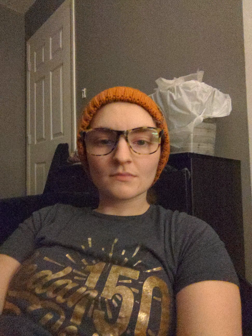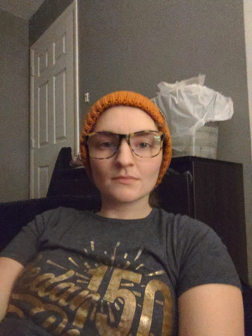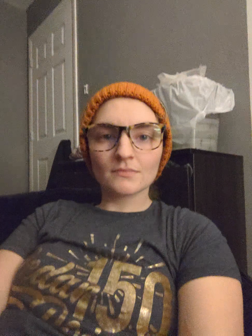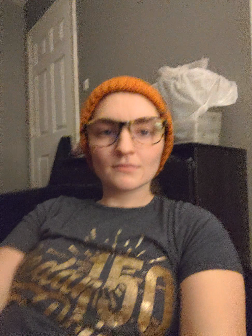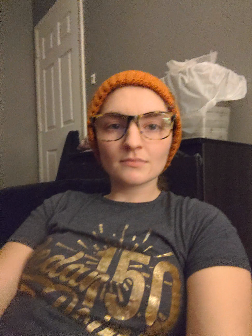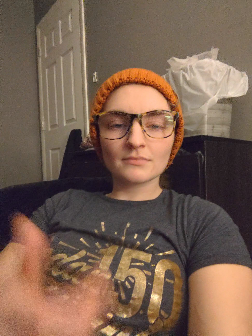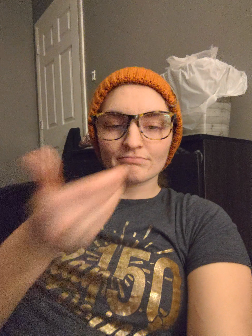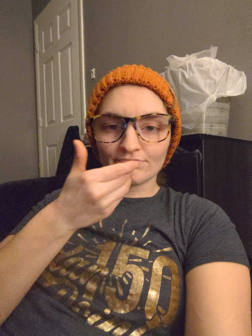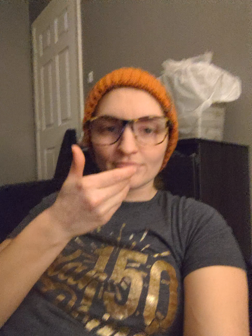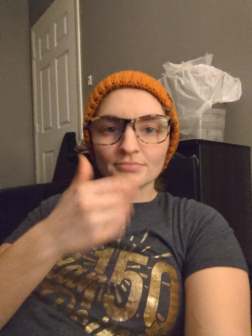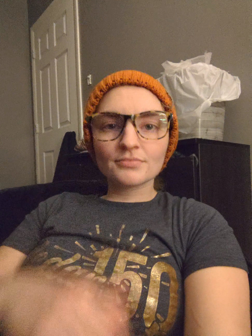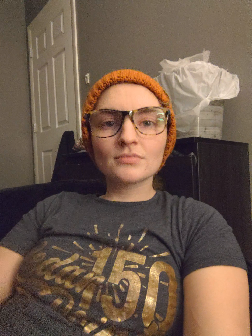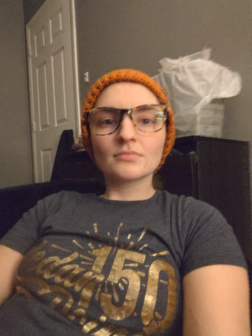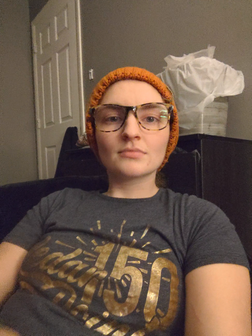pizza